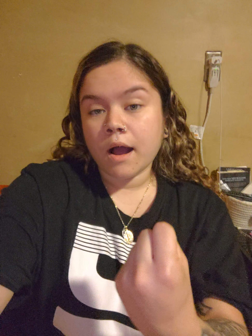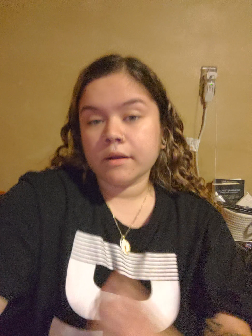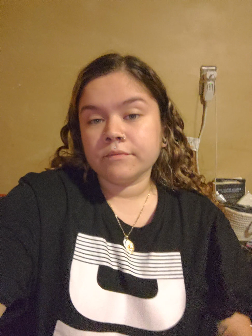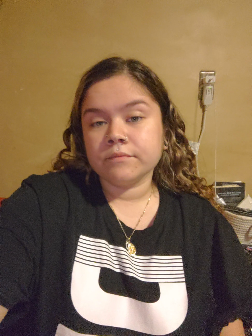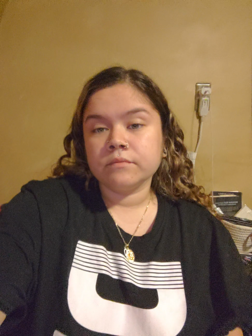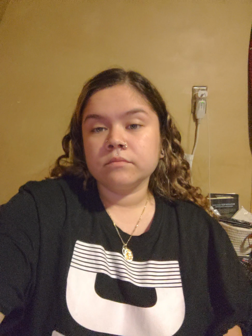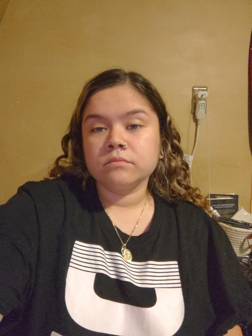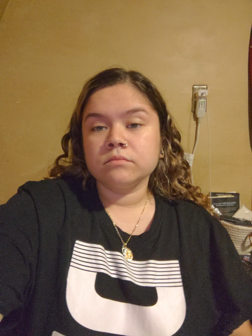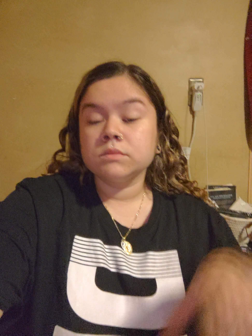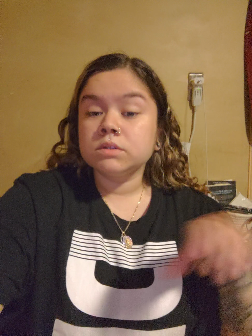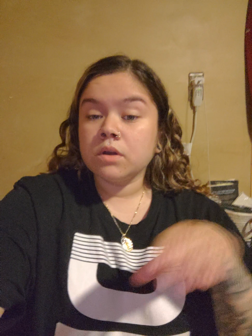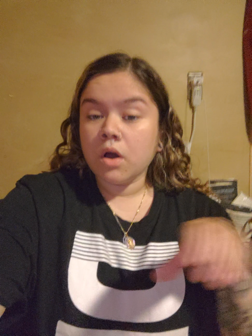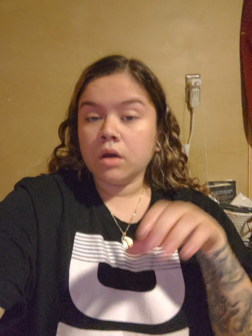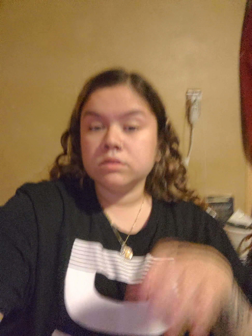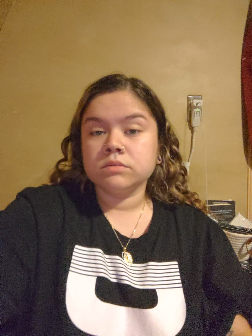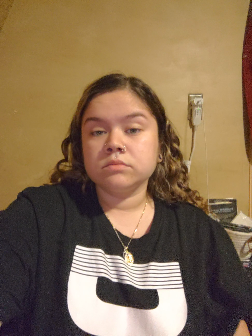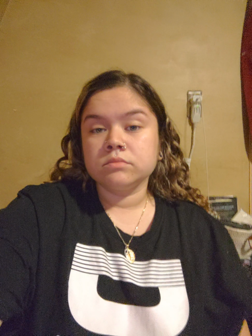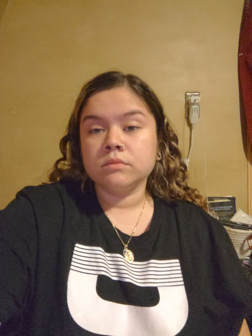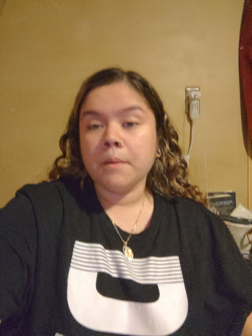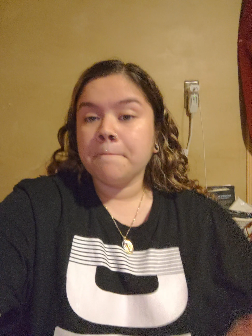does